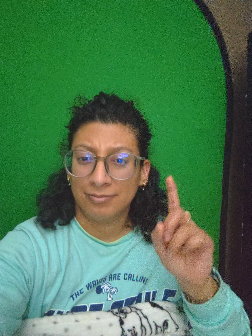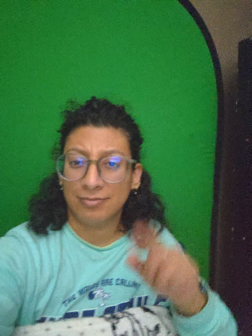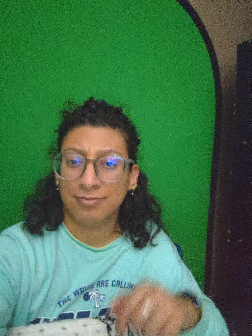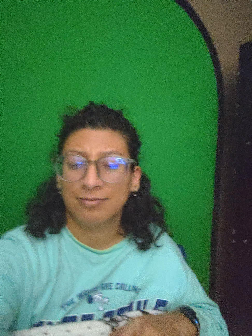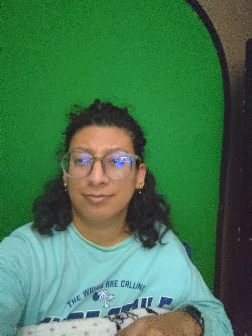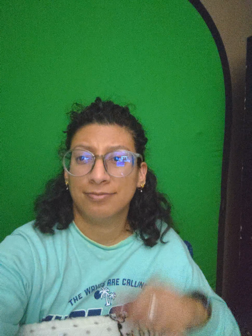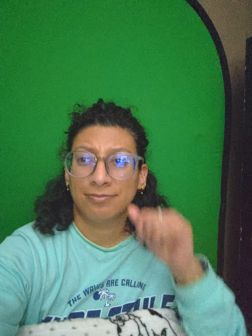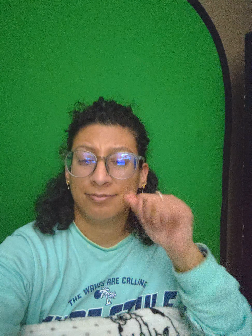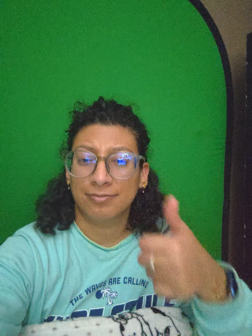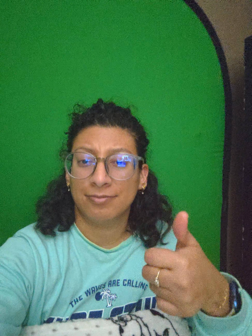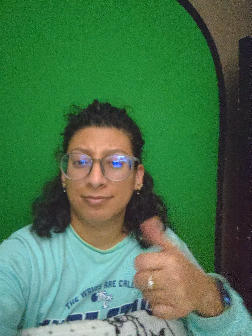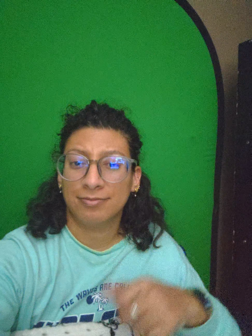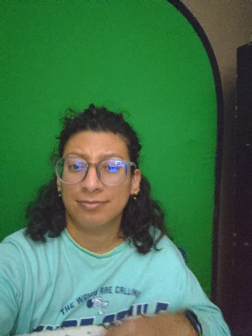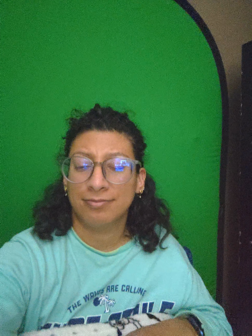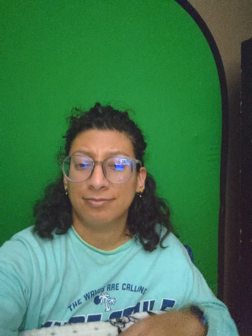tomorrow